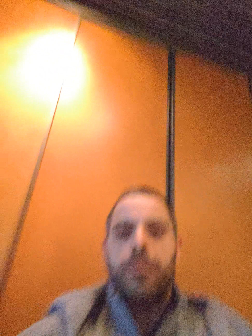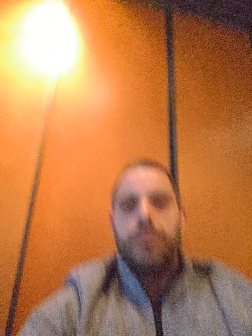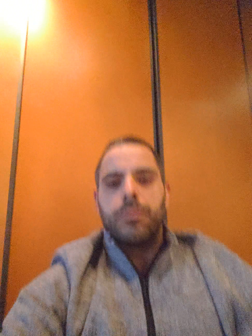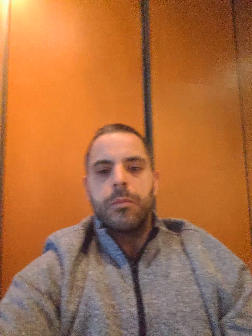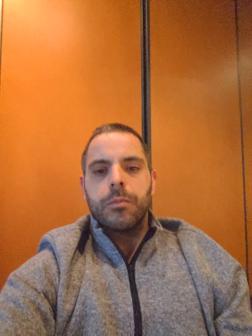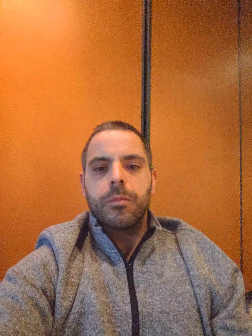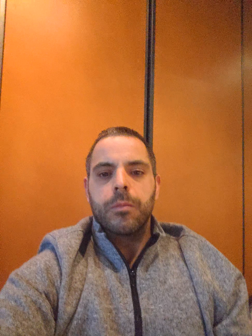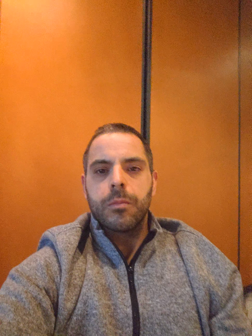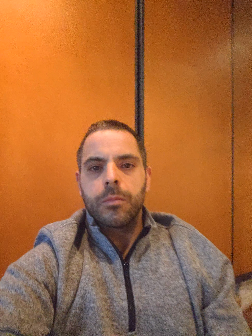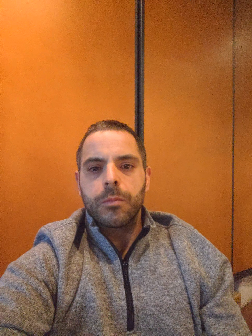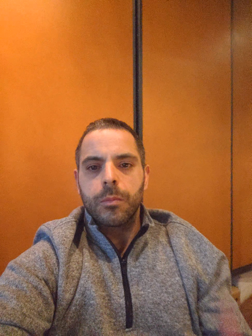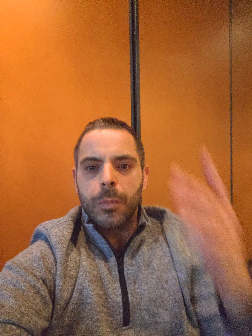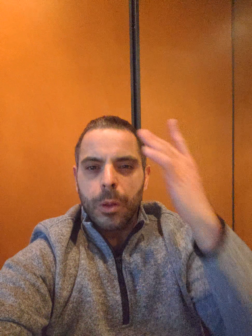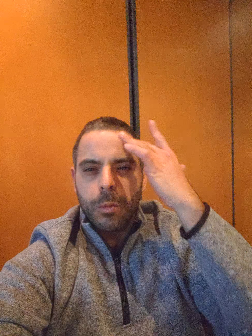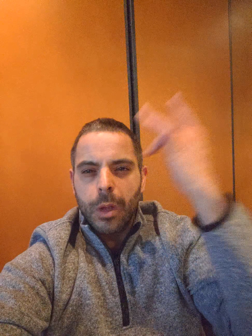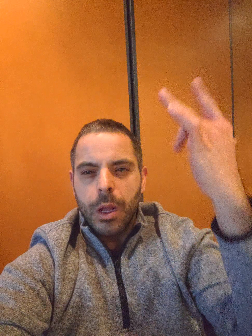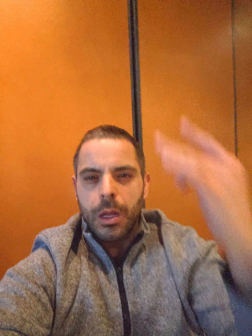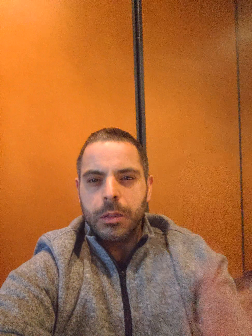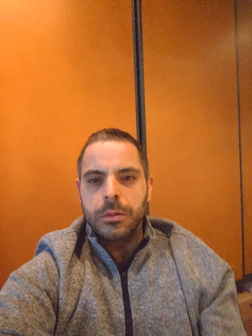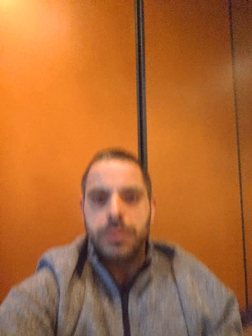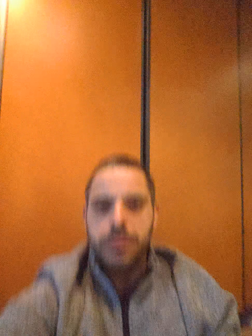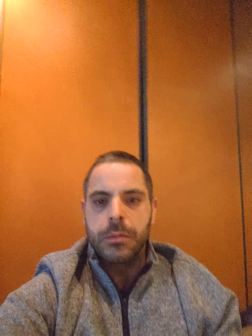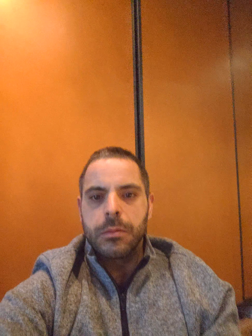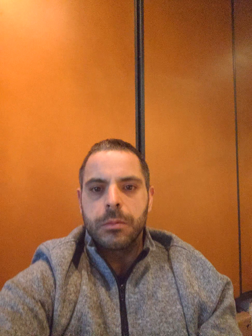why